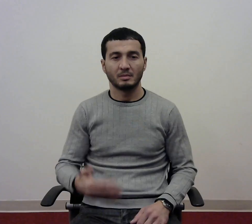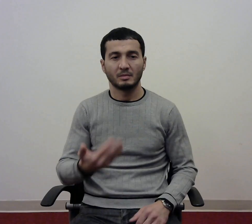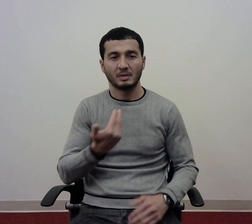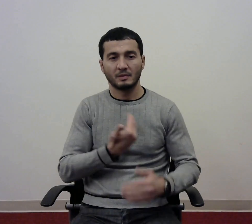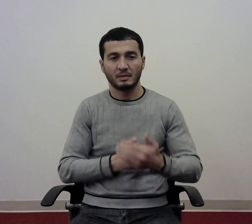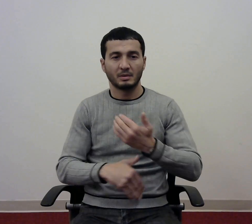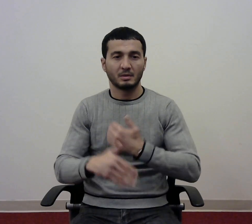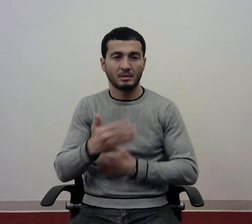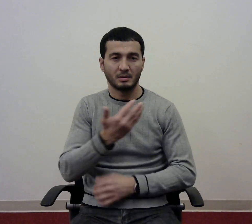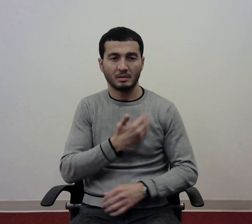əlil